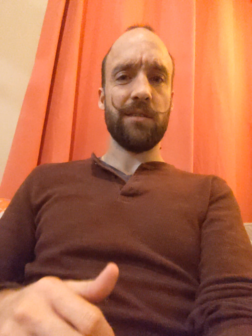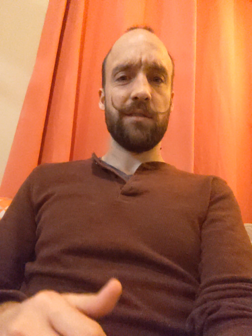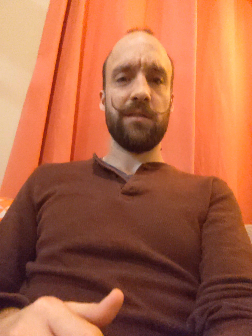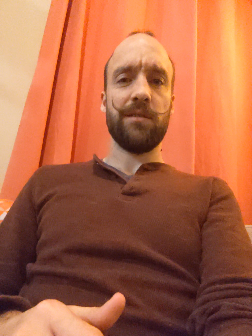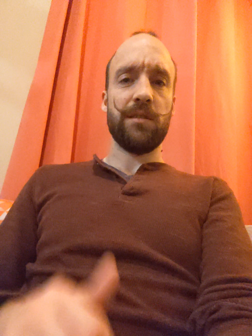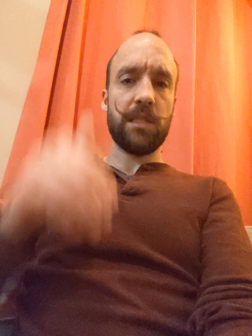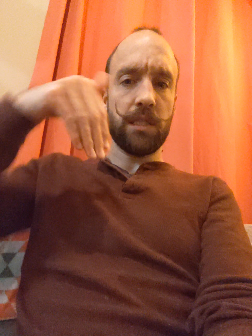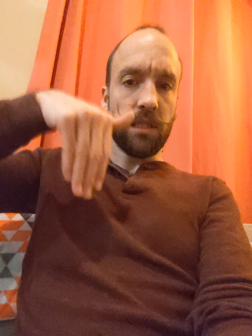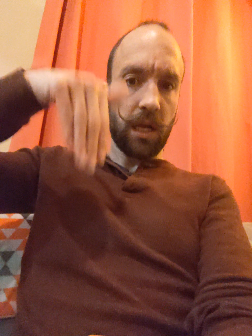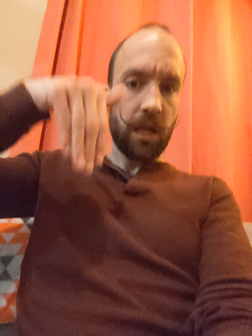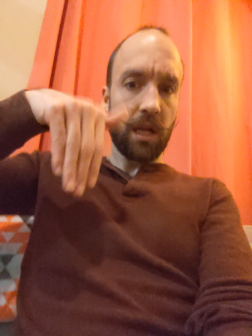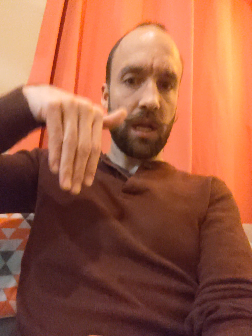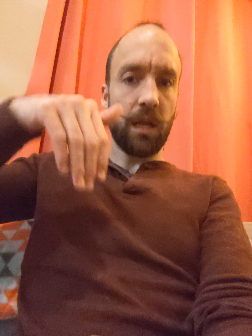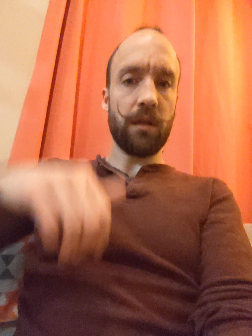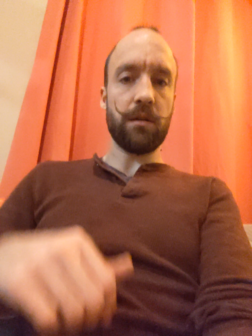night